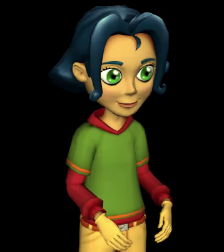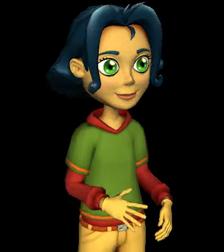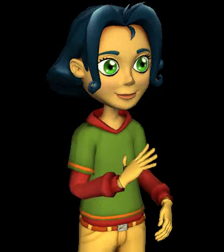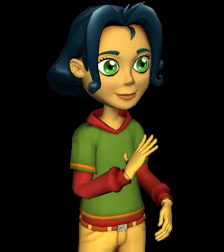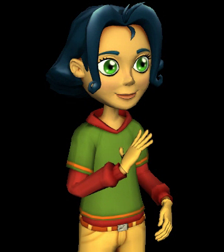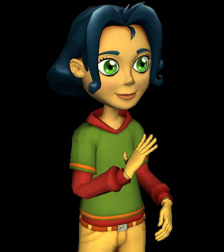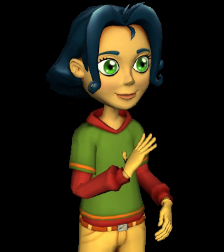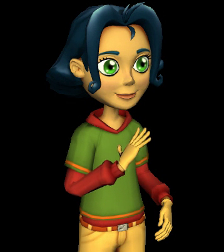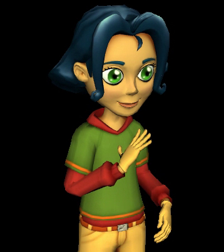يمتلك